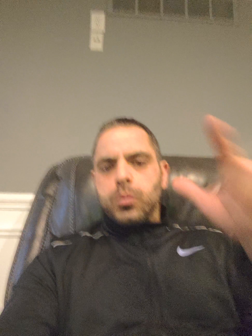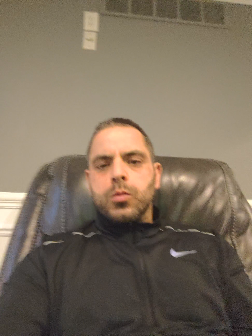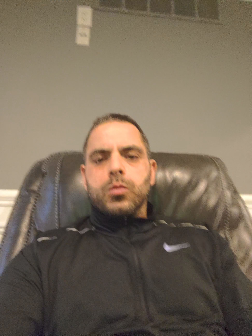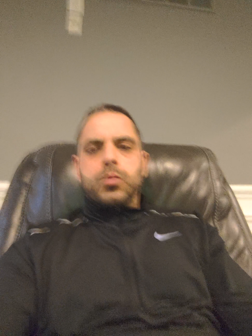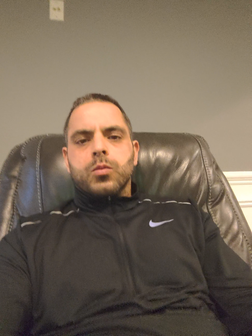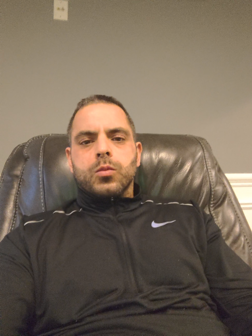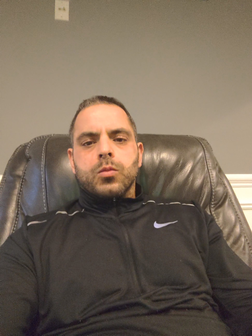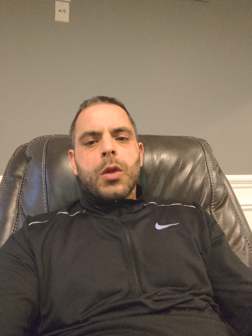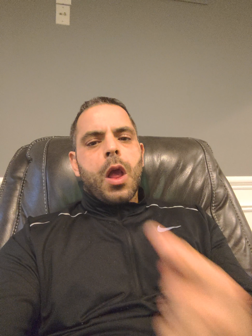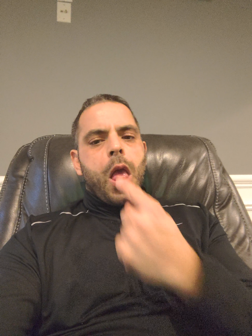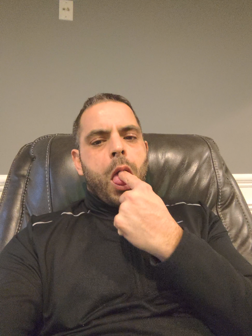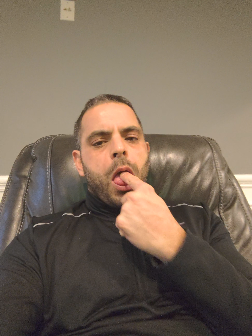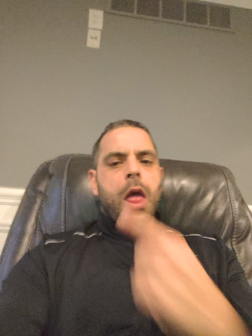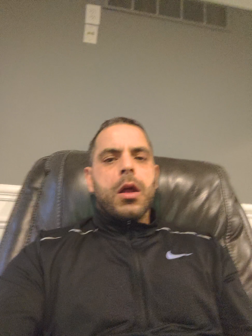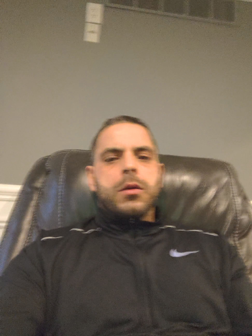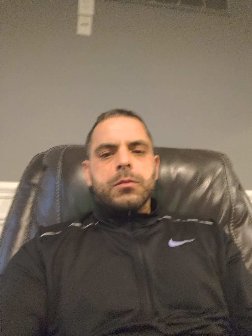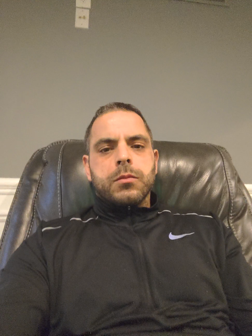tongue